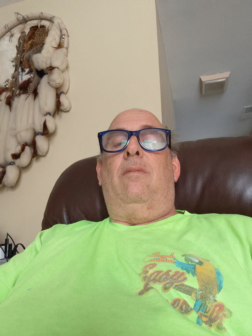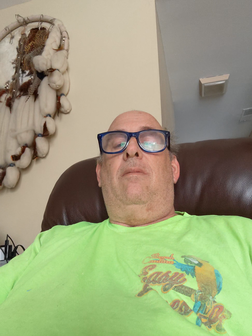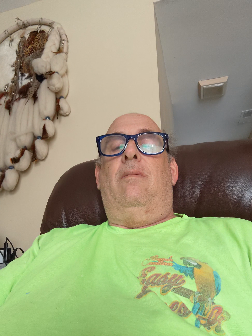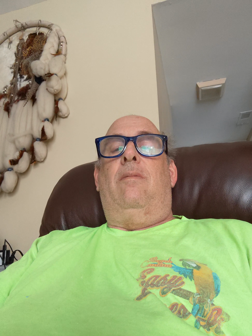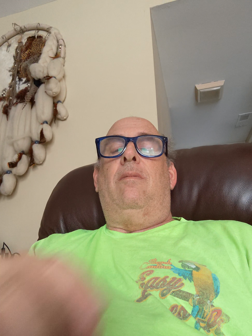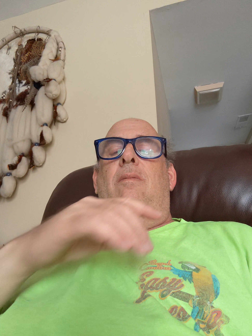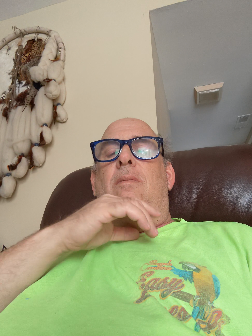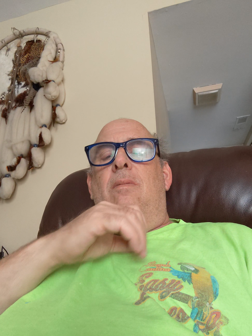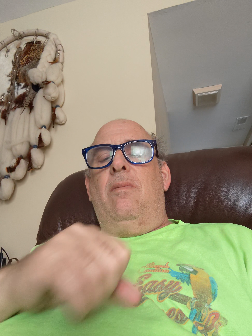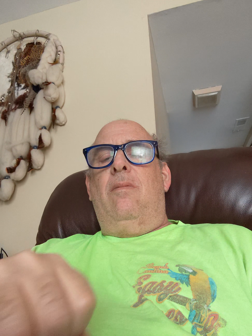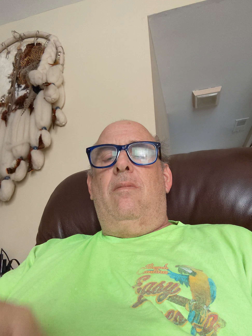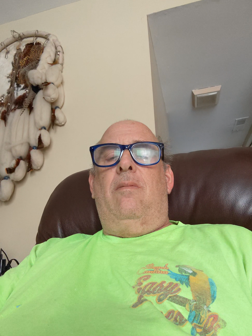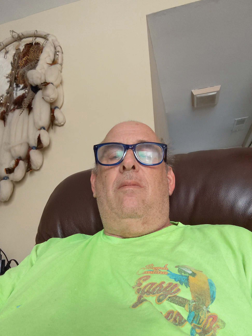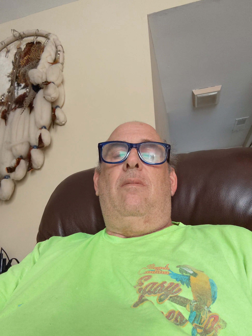old